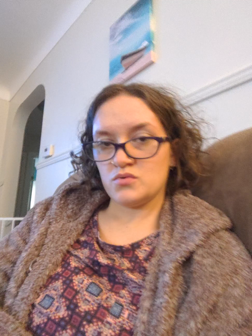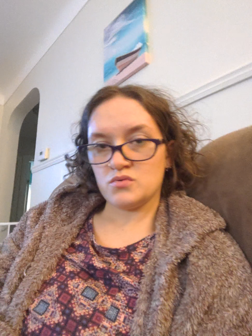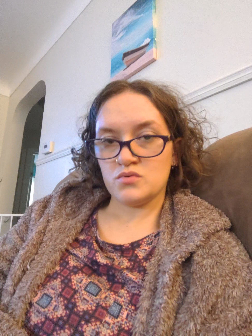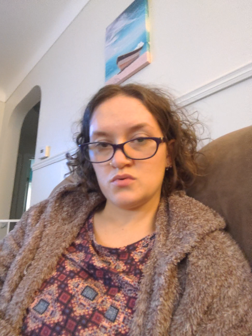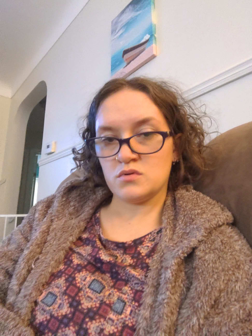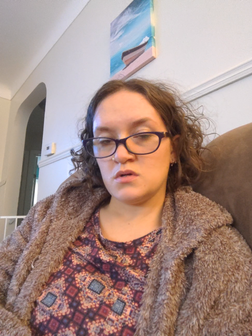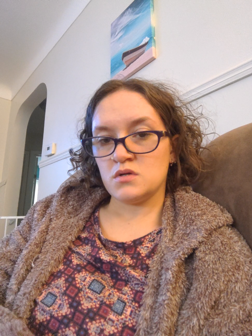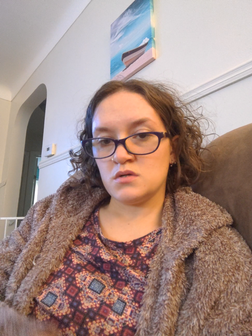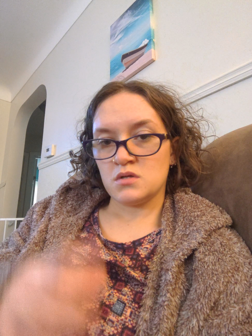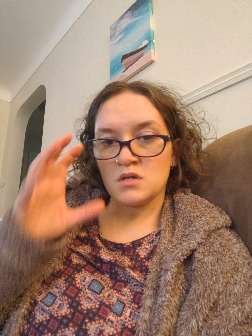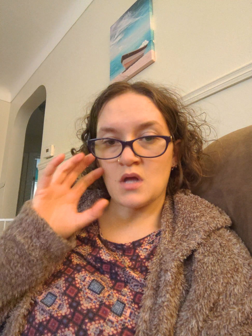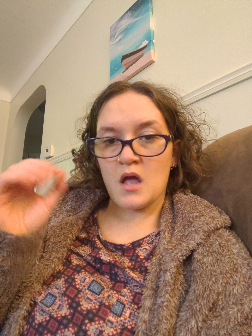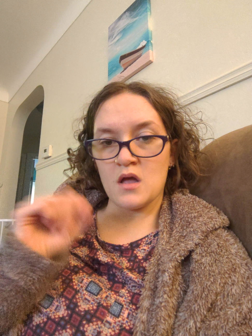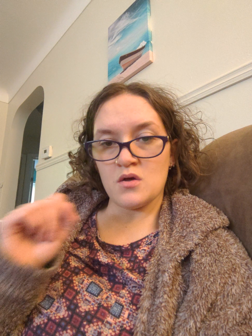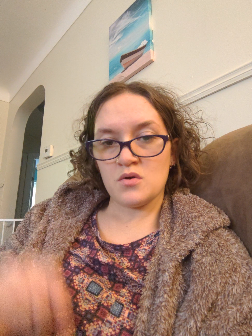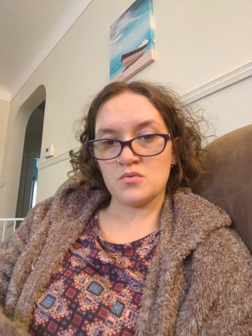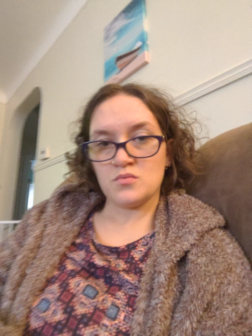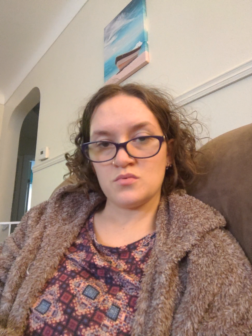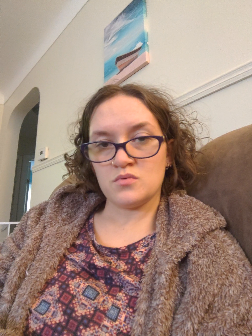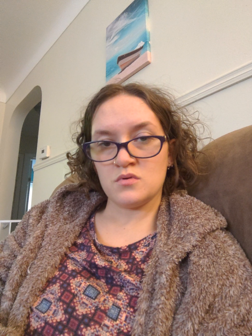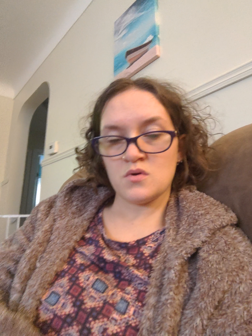loud